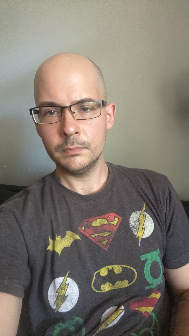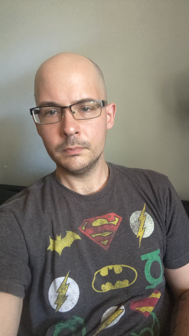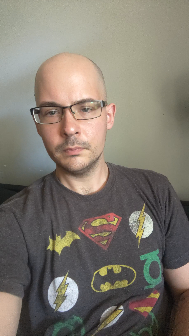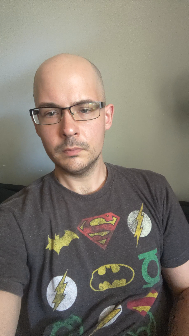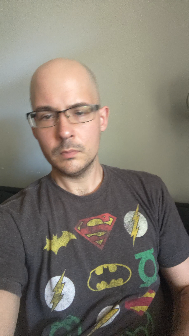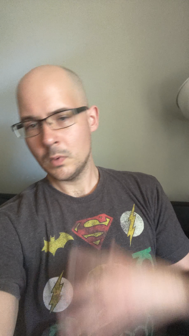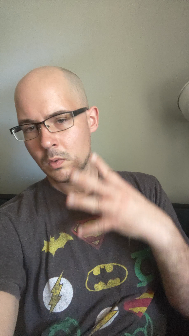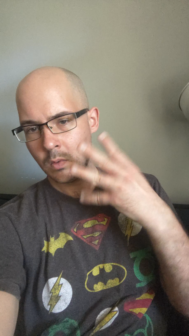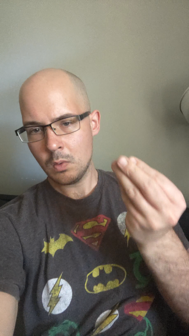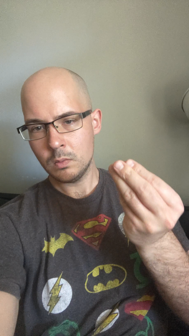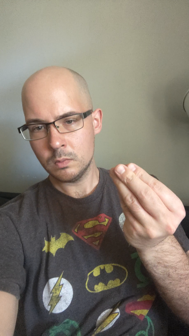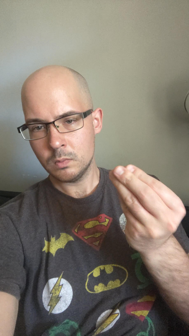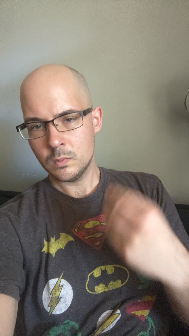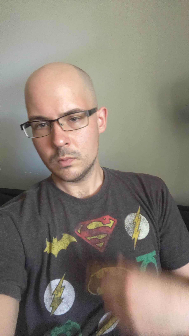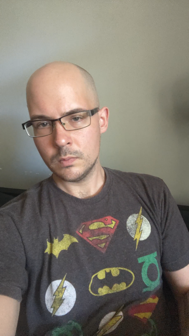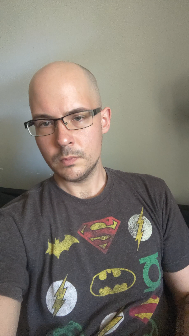going to